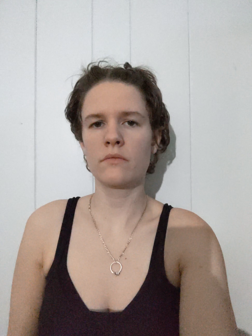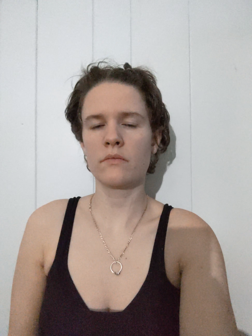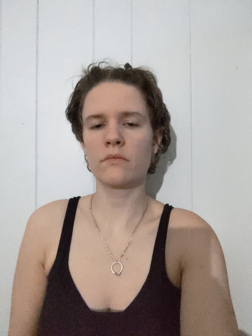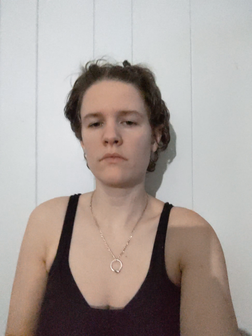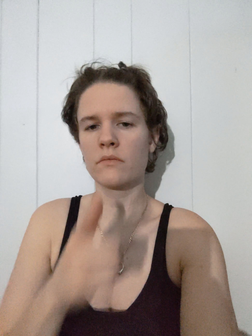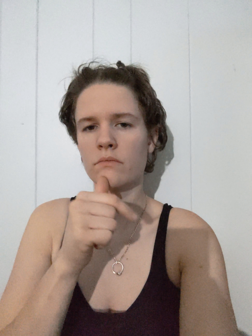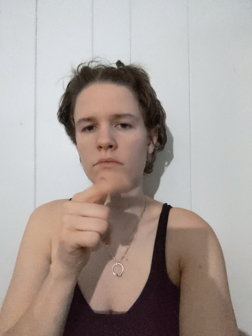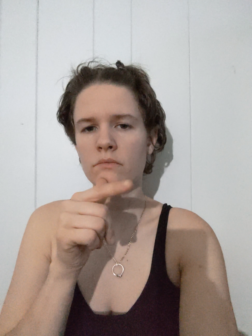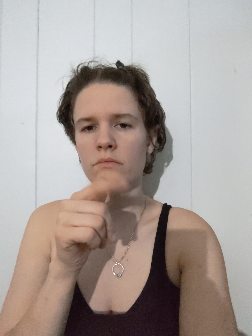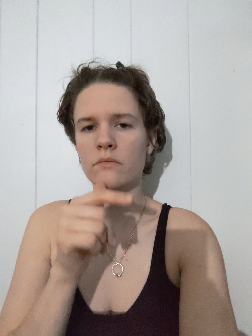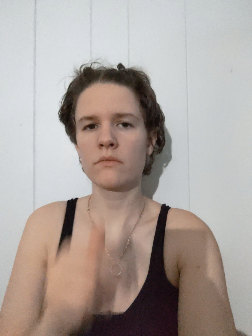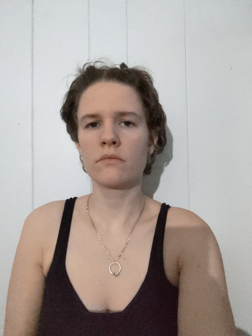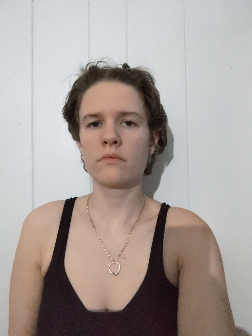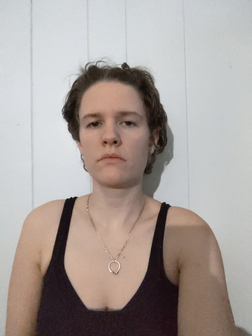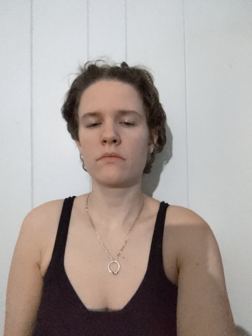who